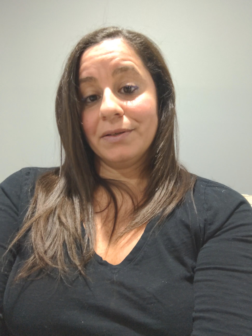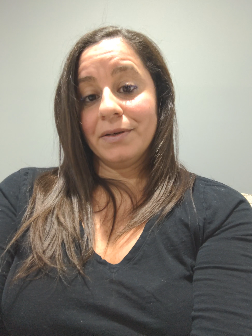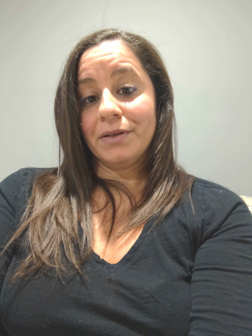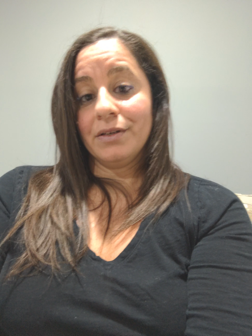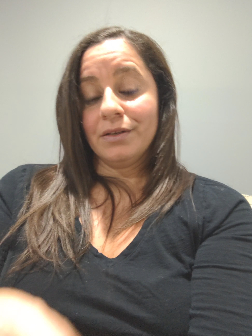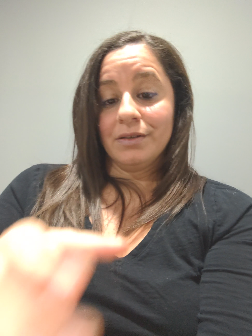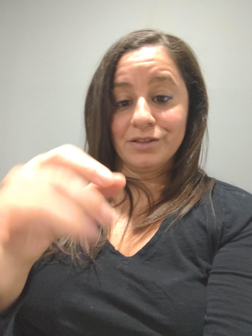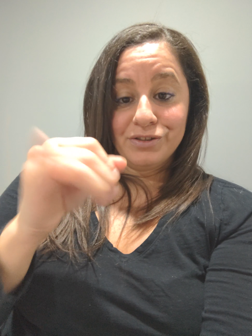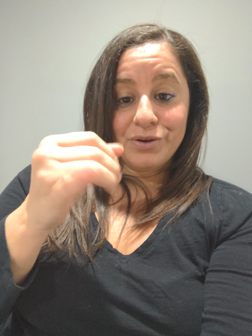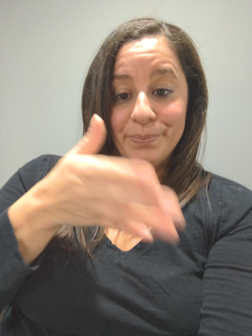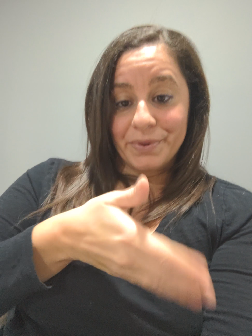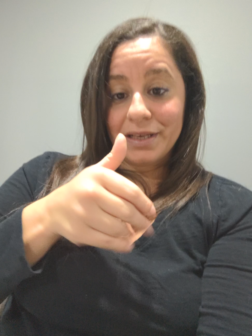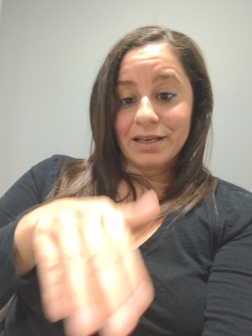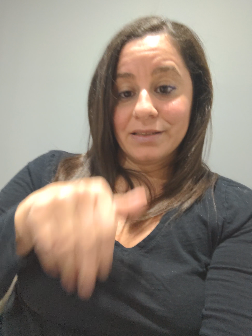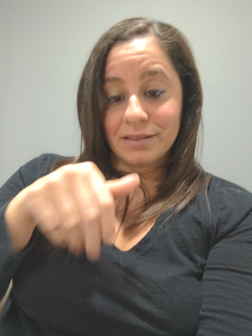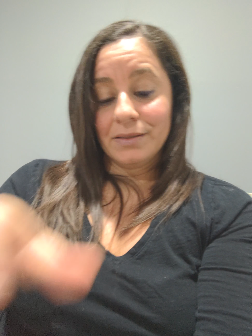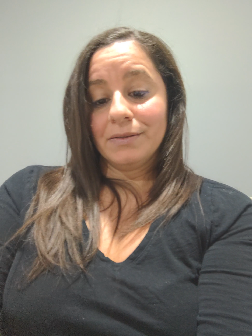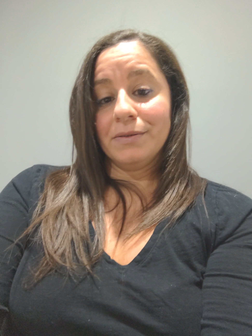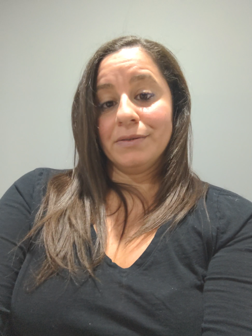jeans